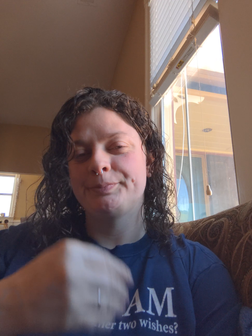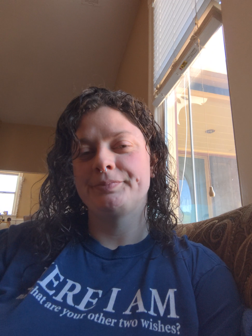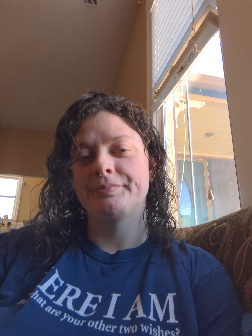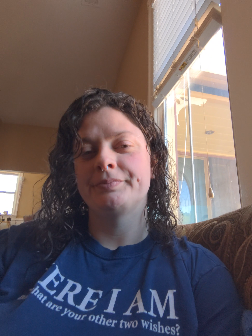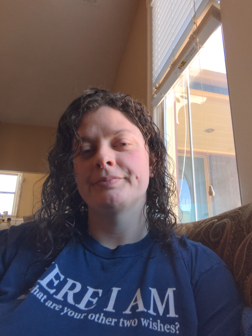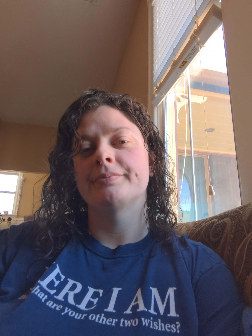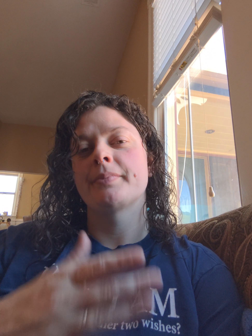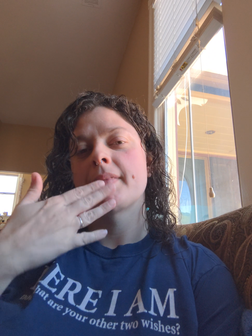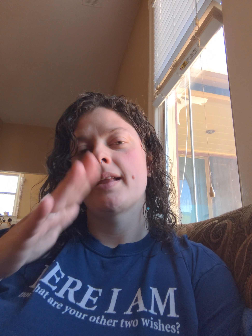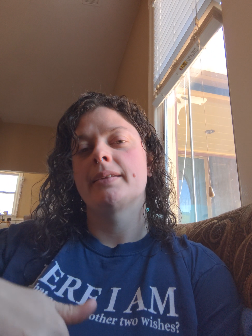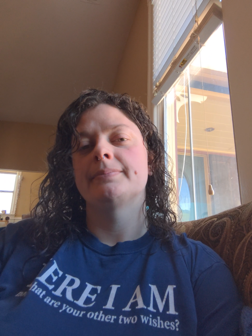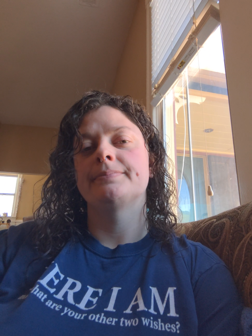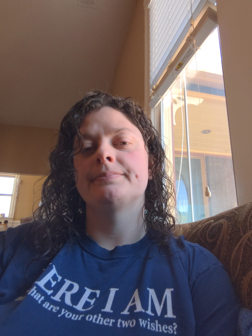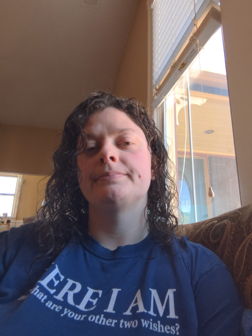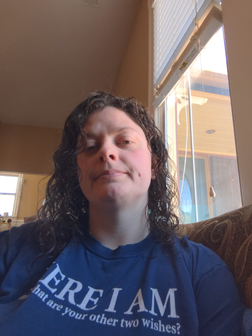bad